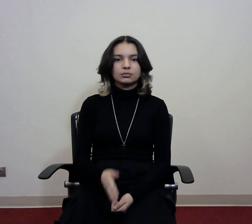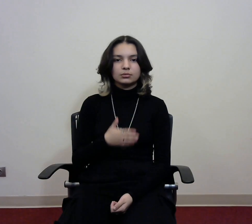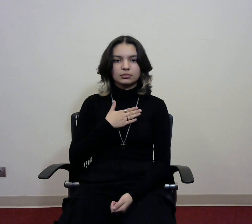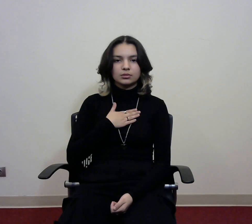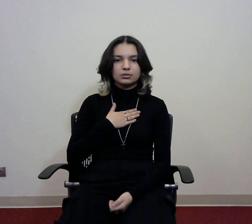mən